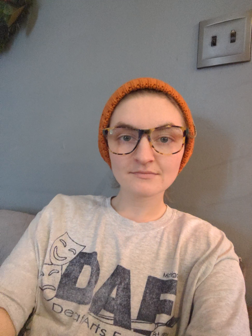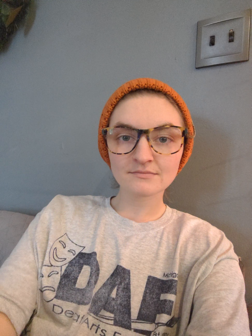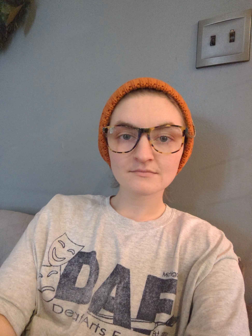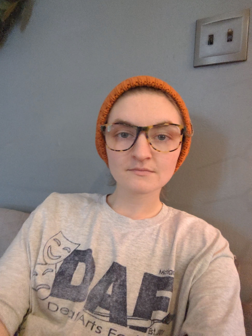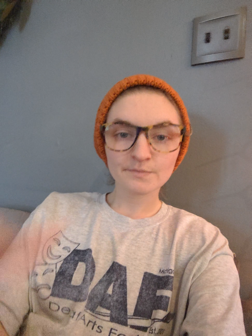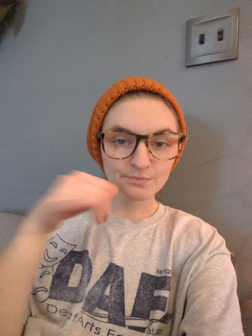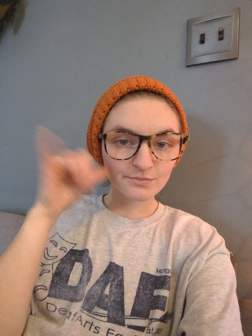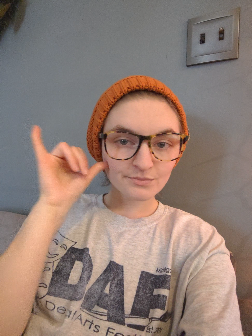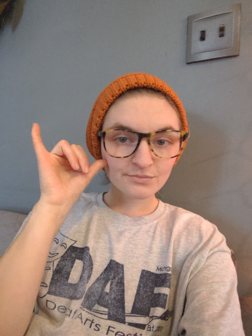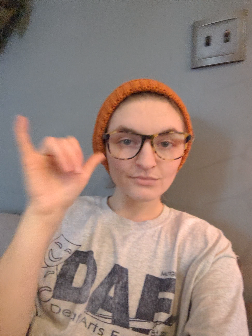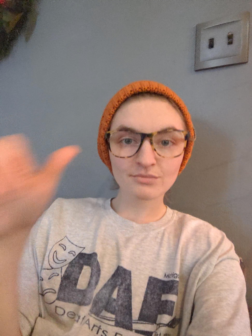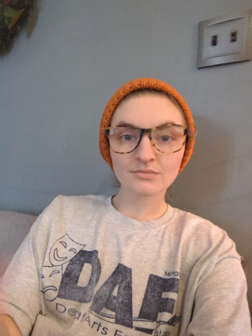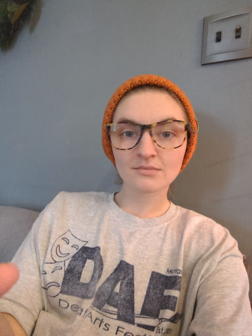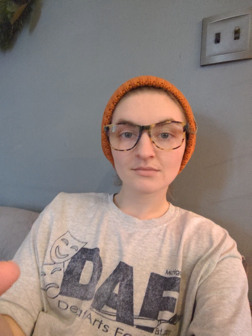yesterday